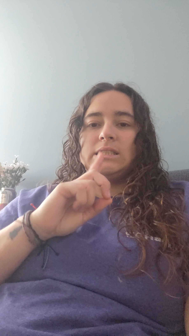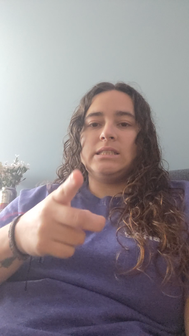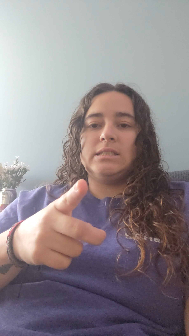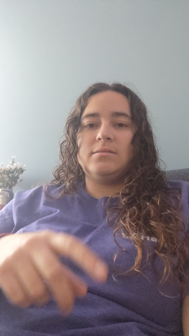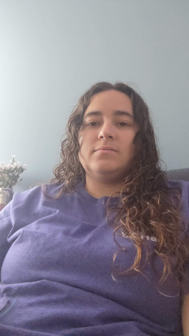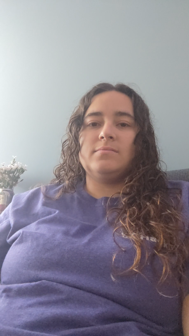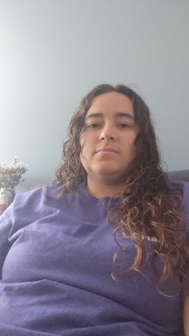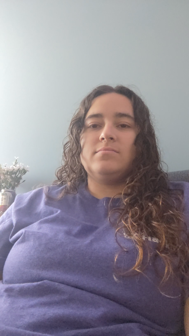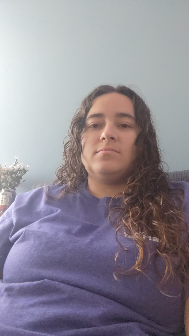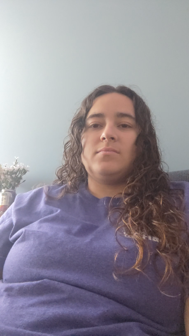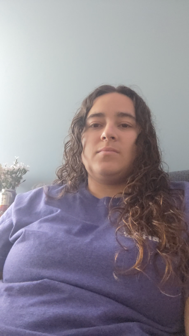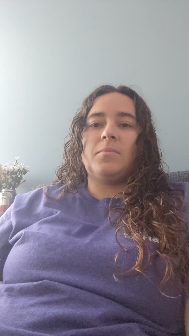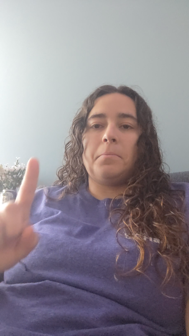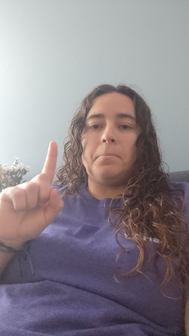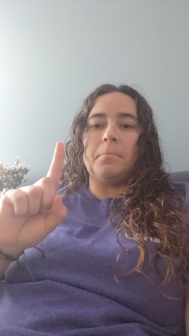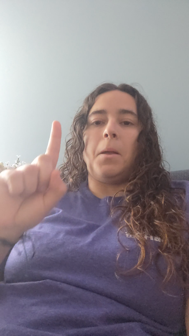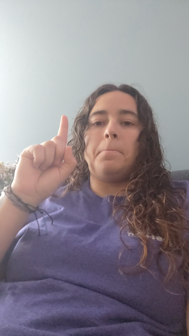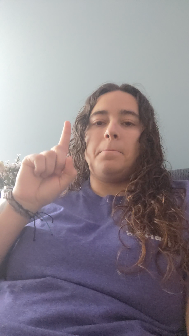bump